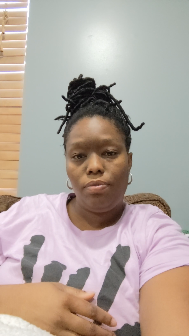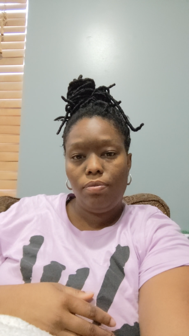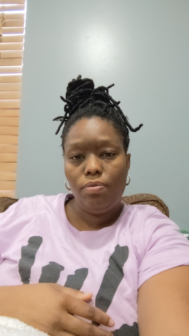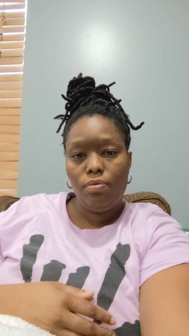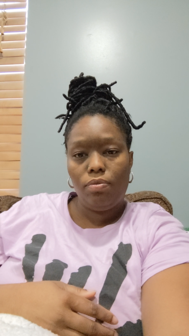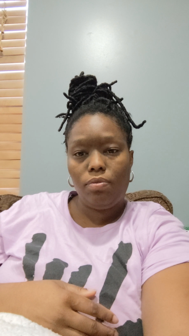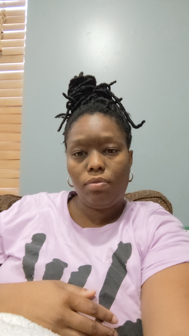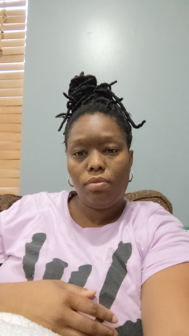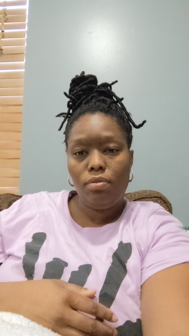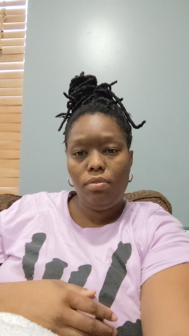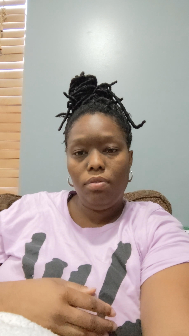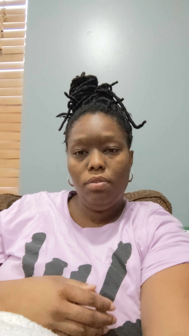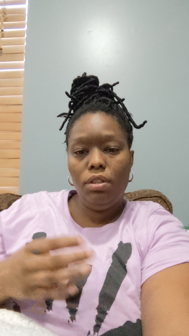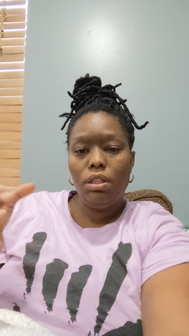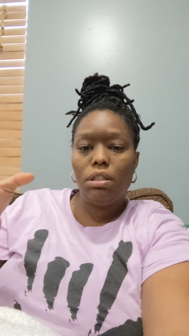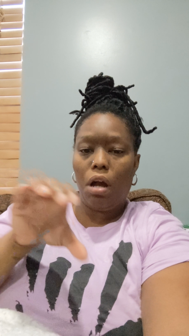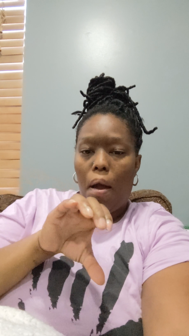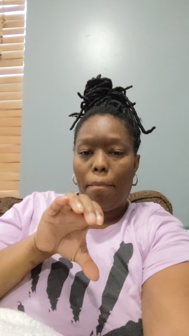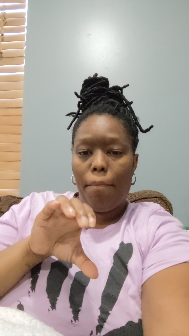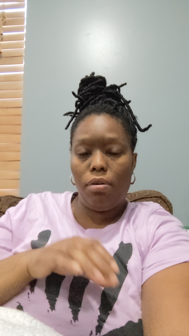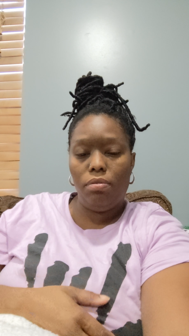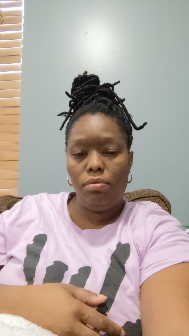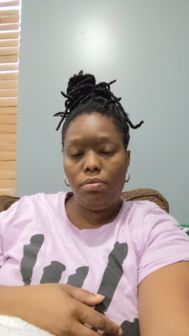dump